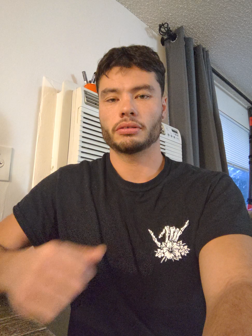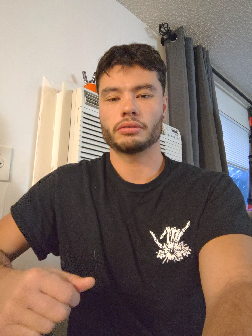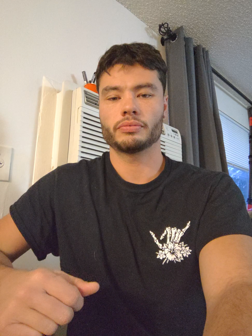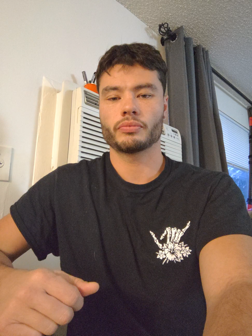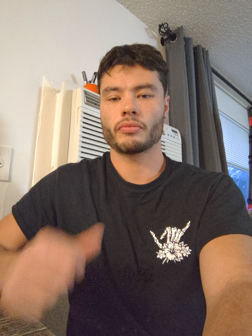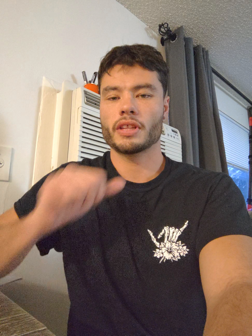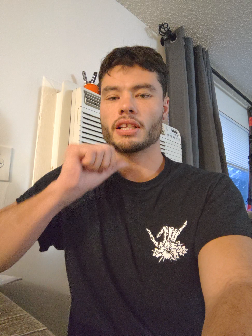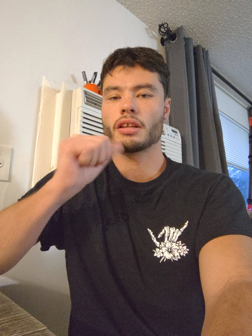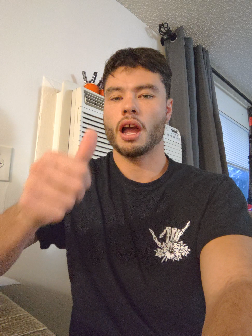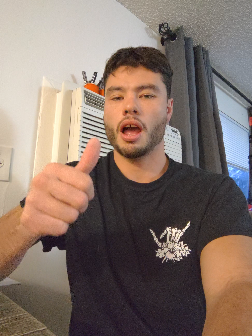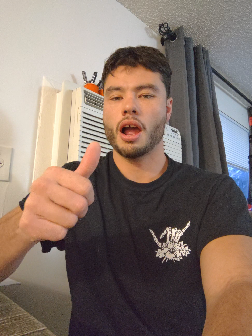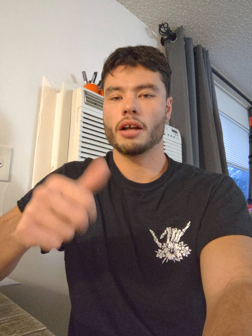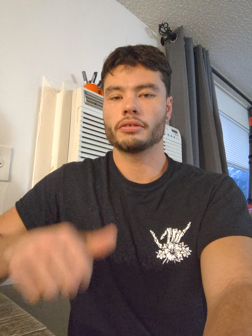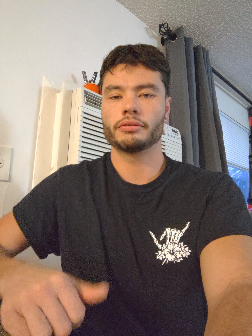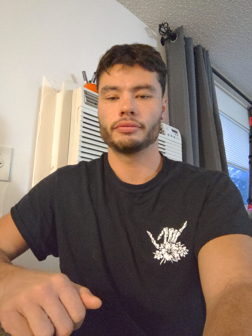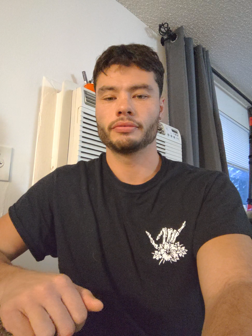not